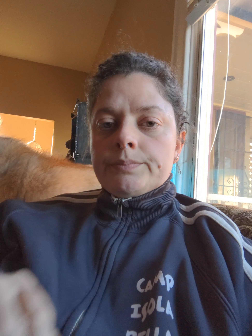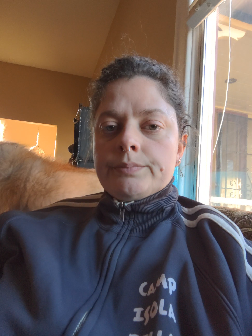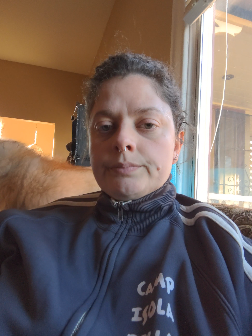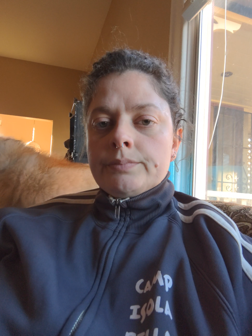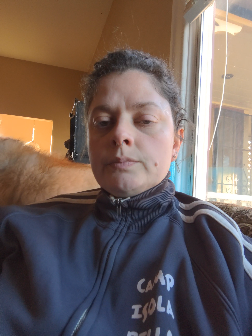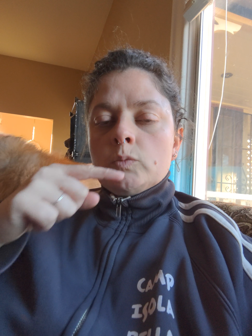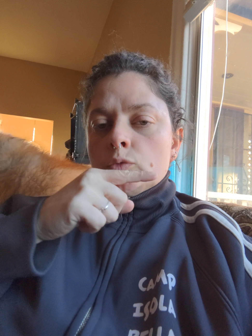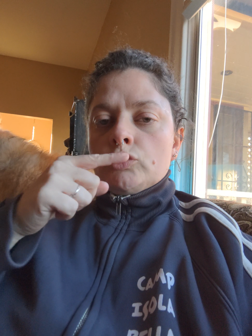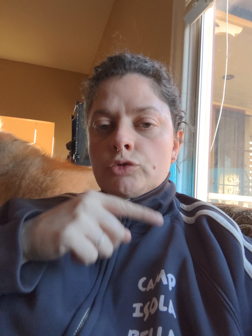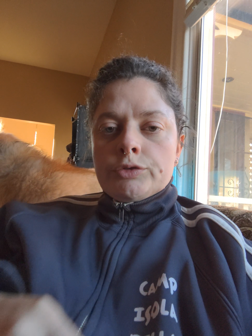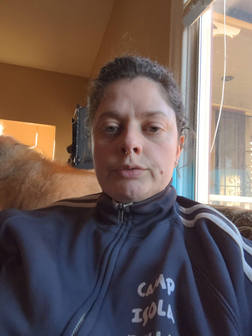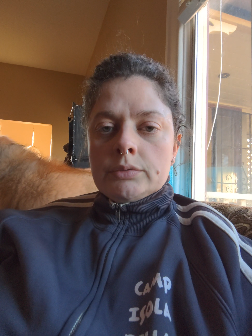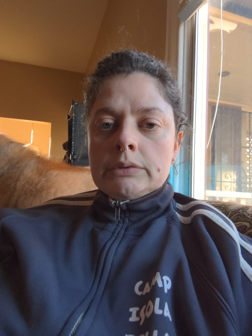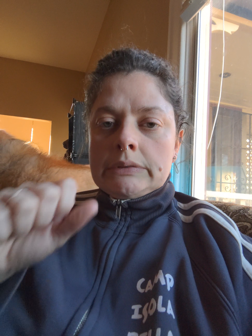toothbrush